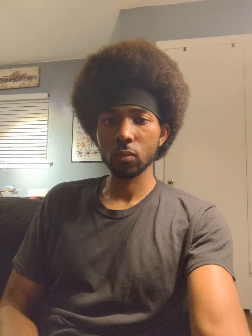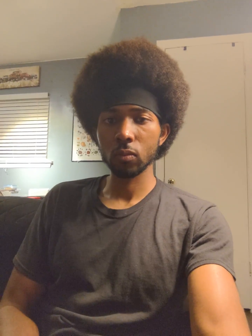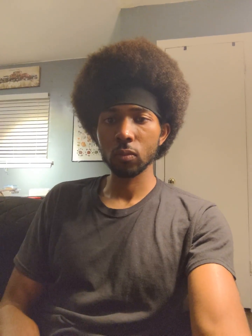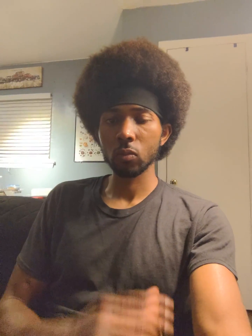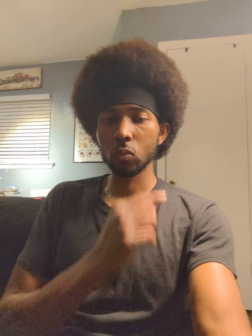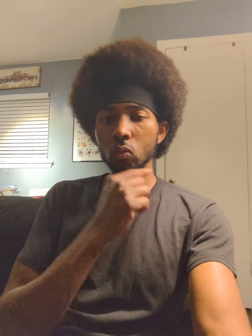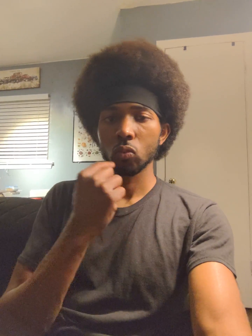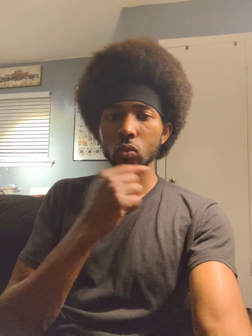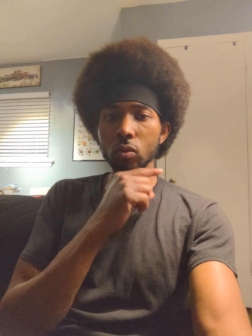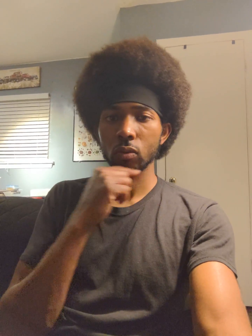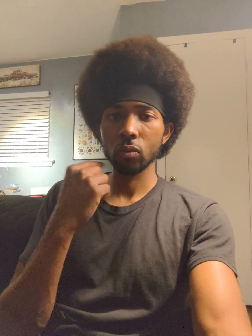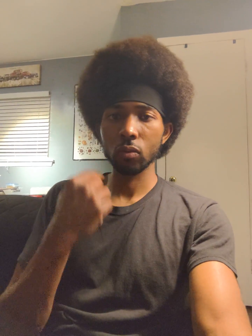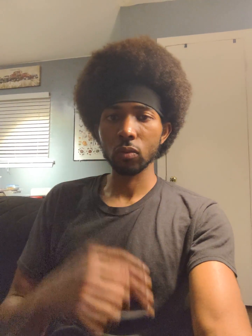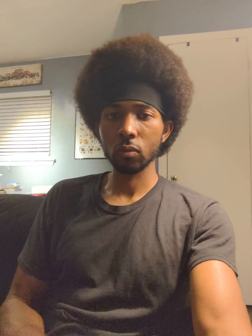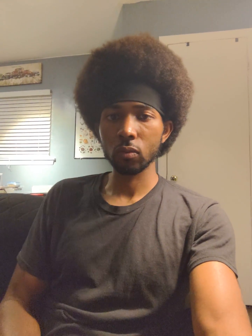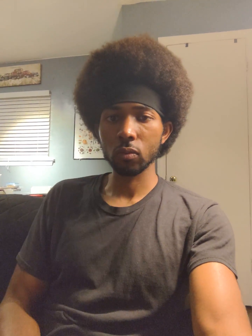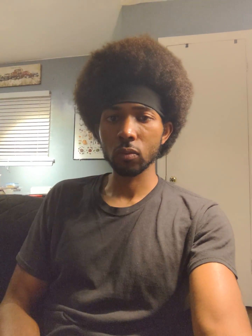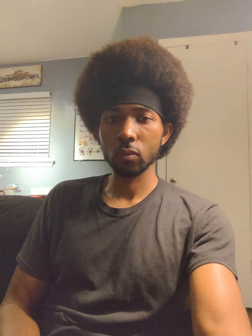glue